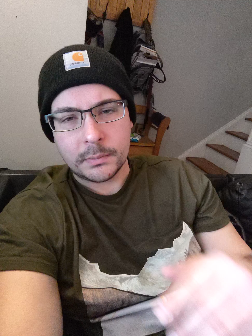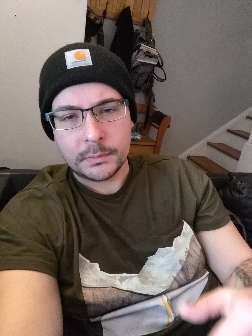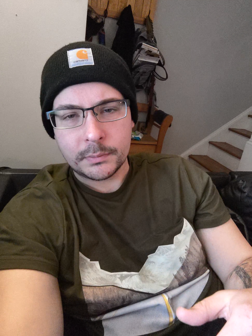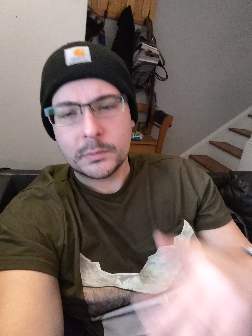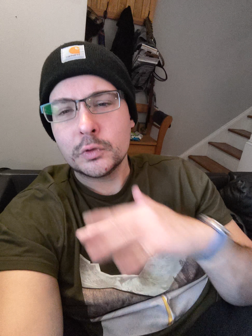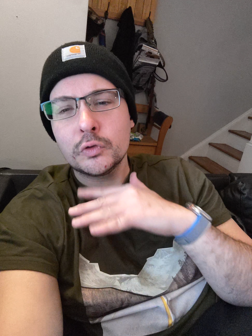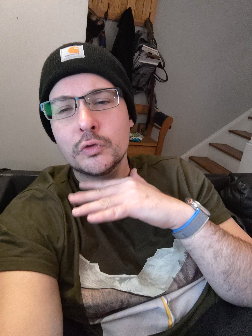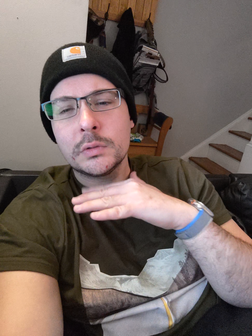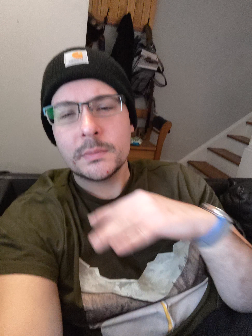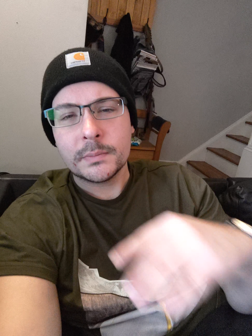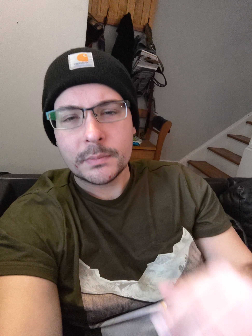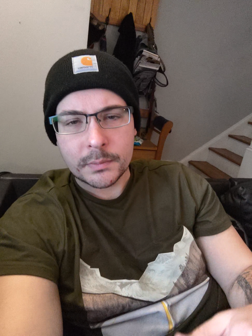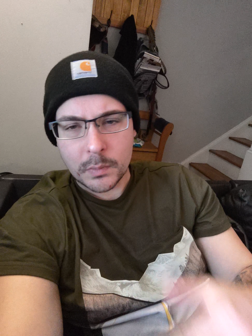dirty